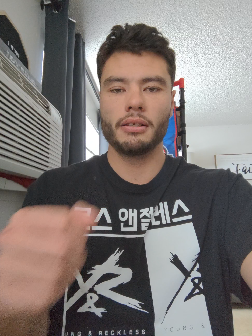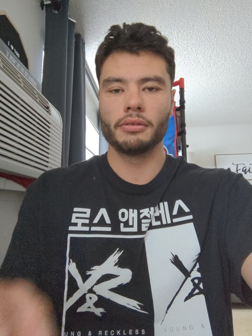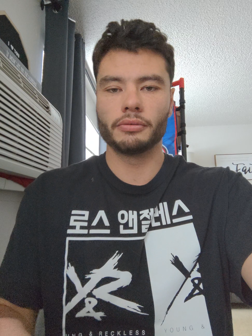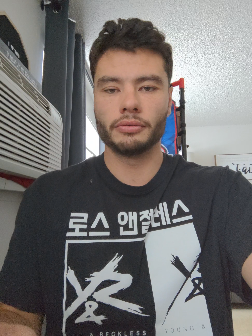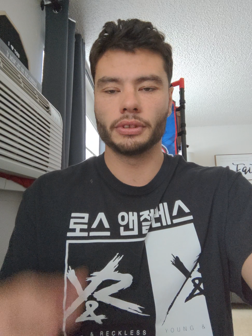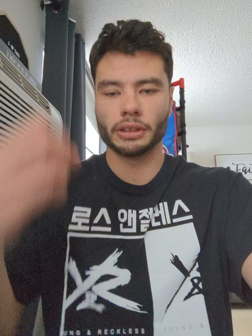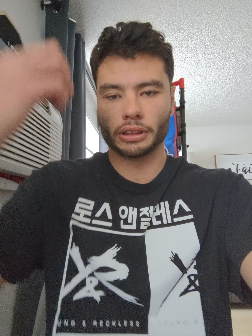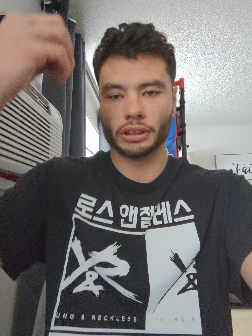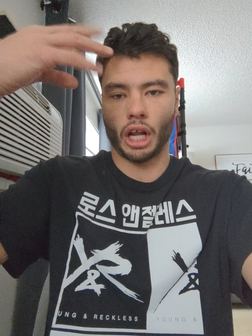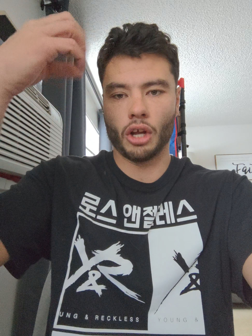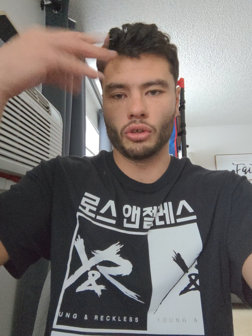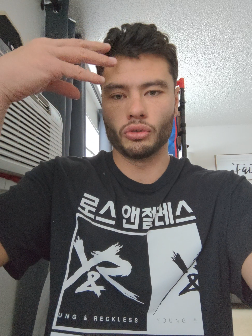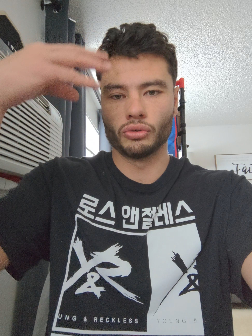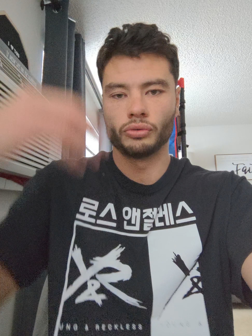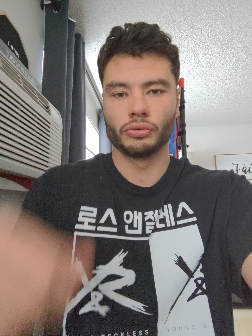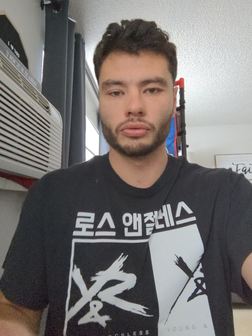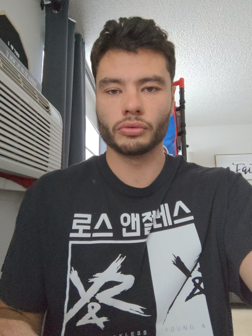shower